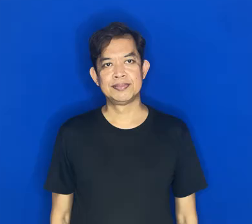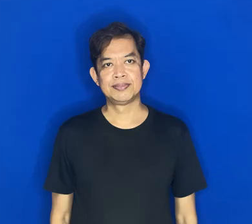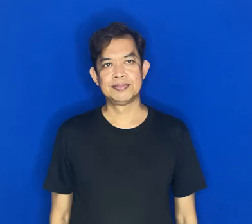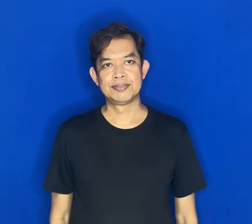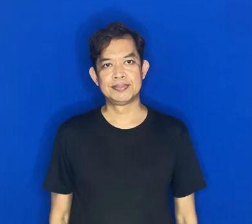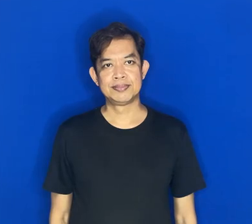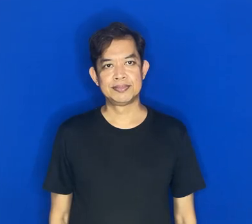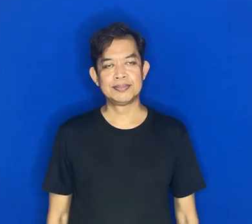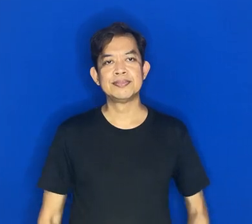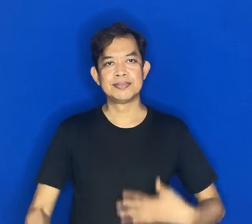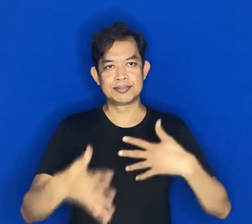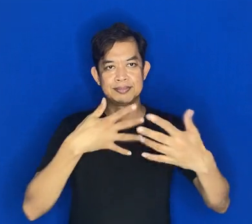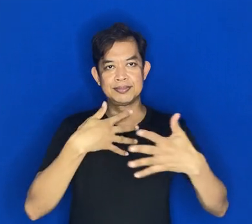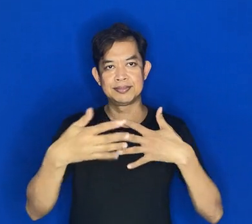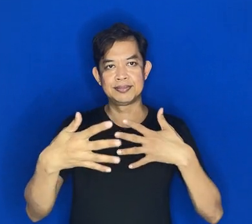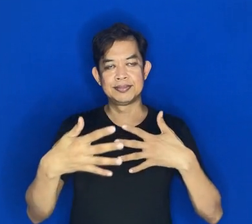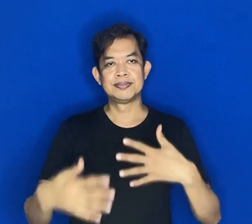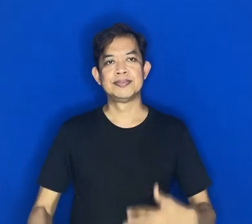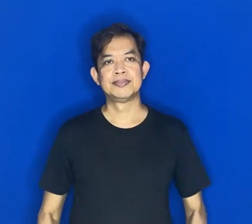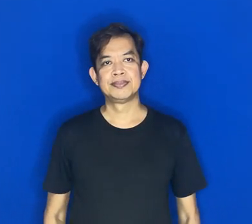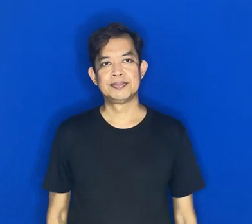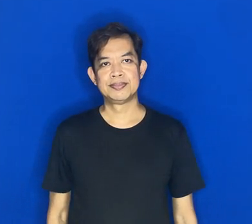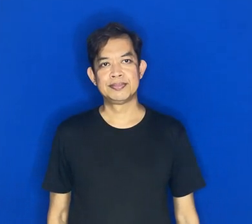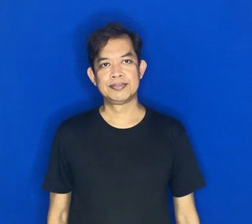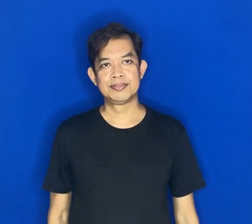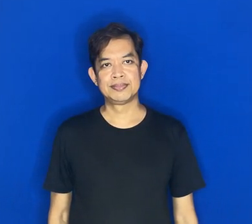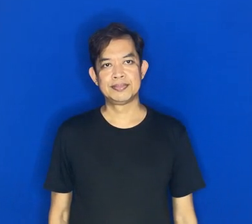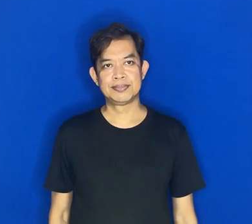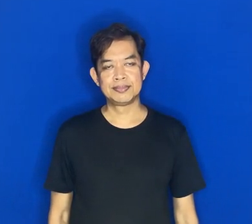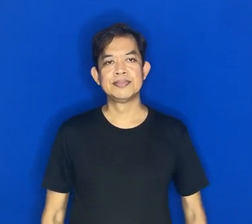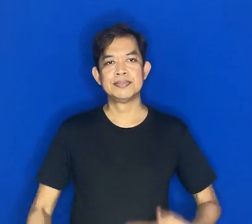brown